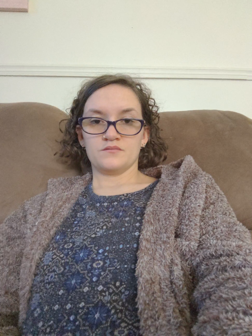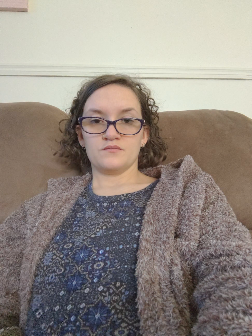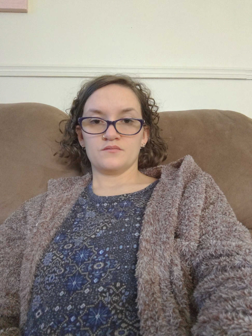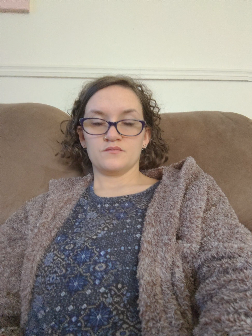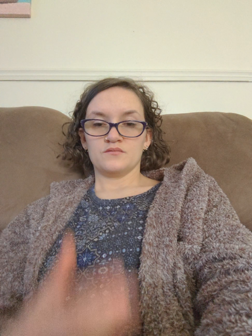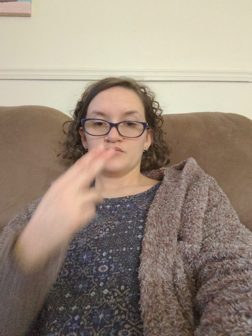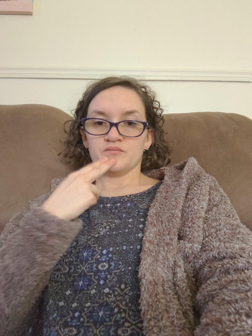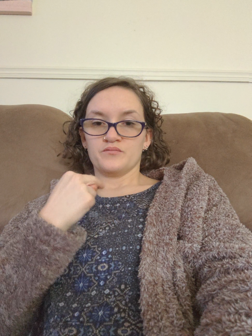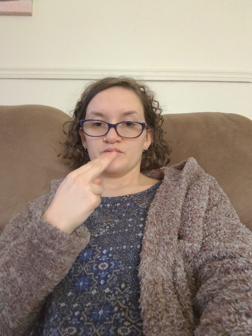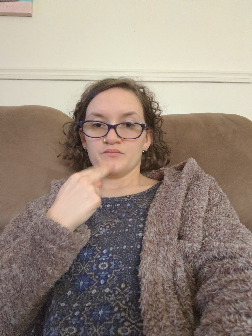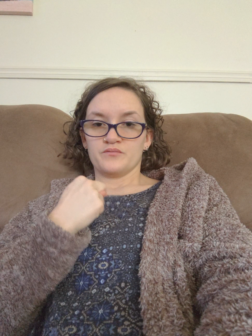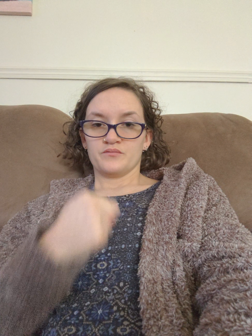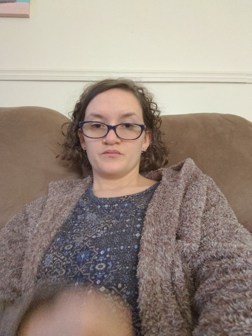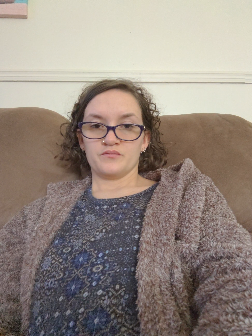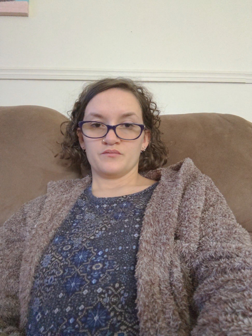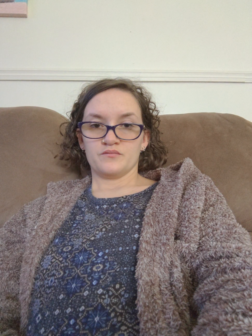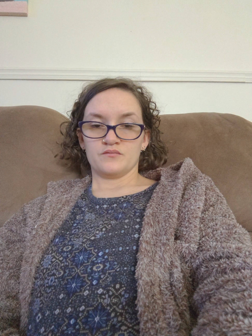cute